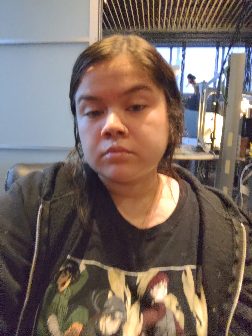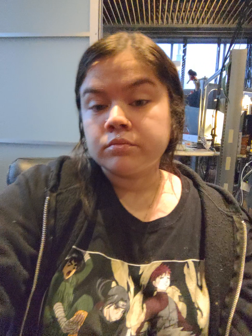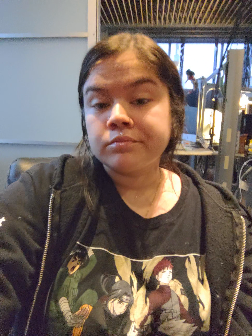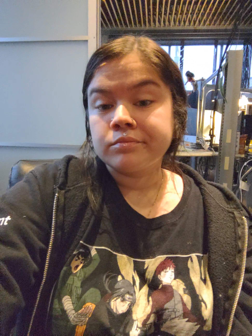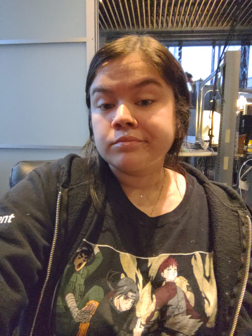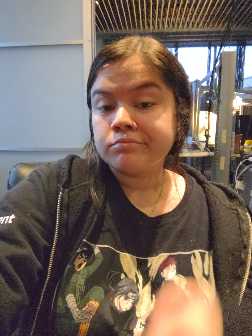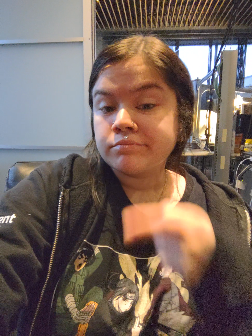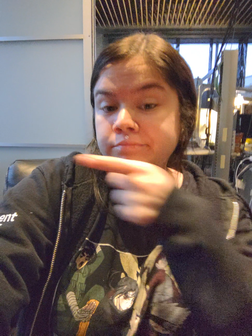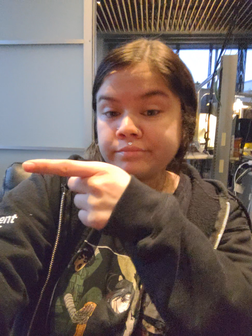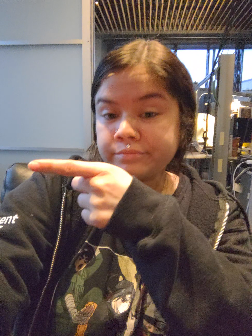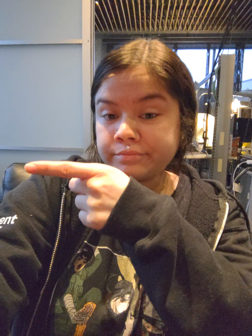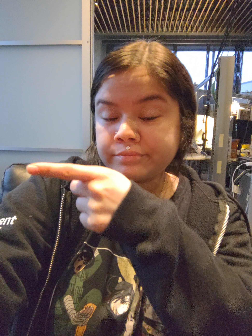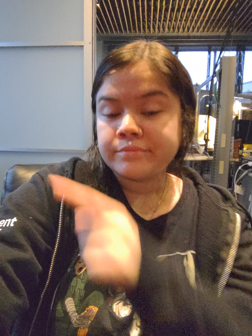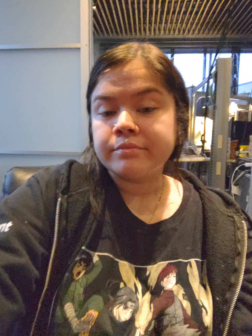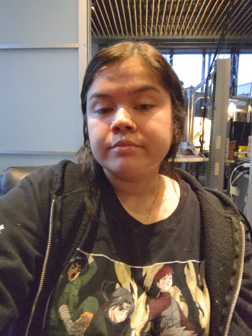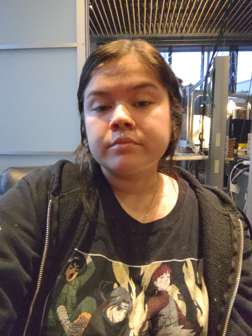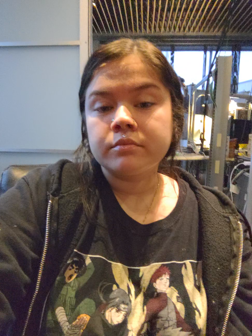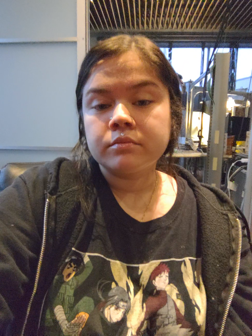he/she/it